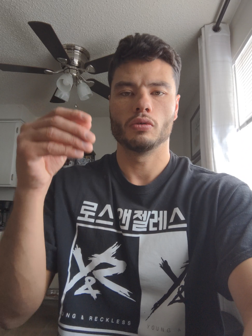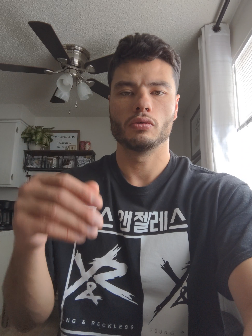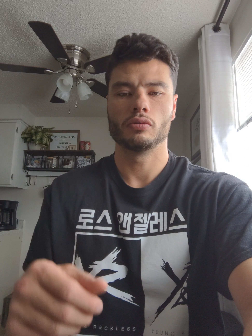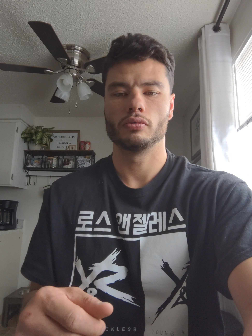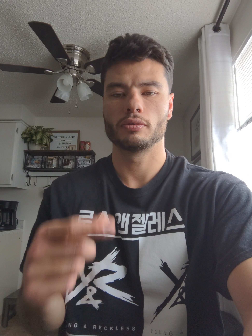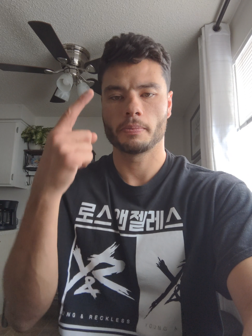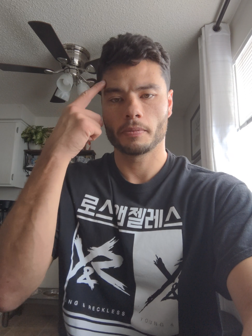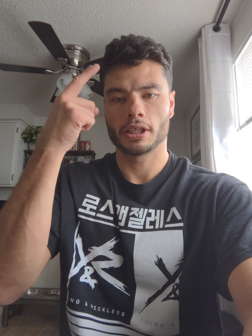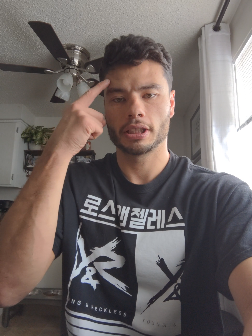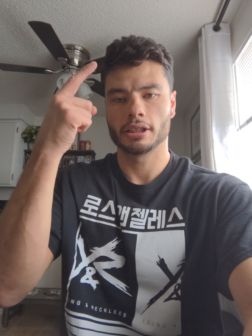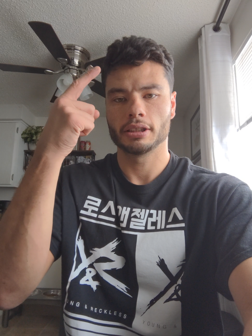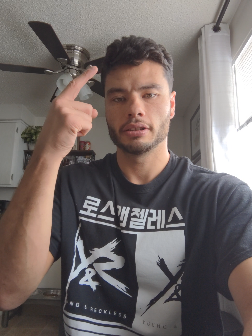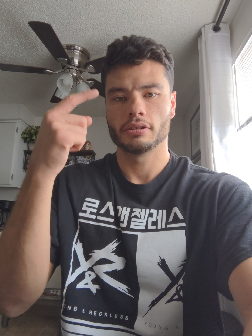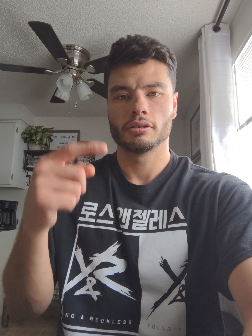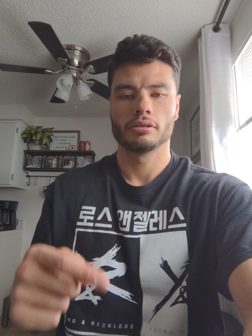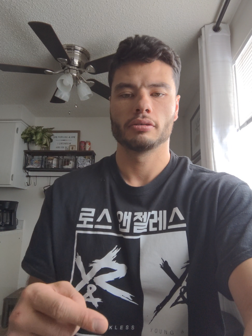penny